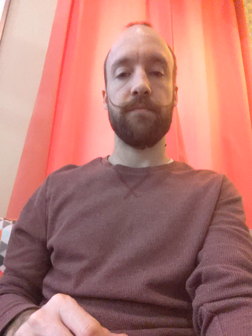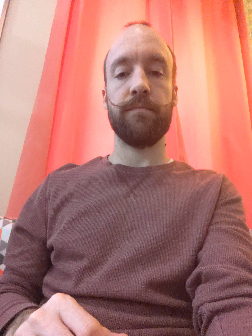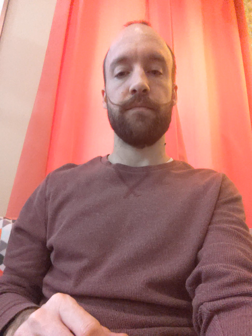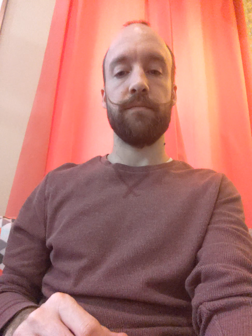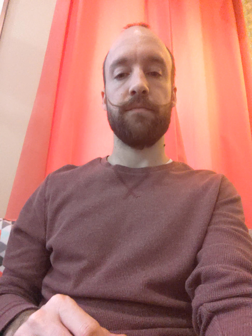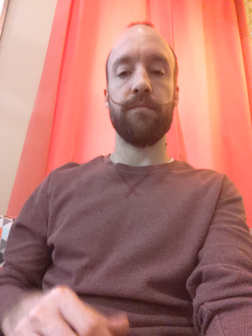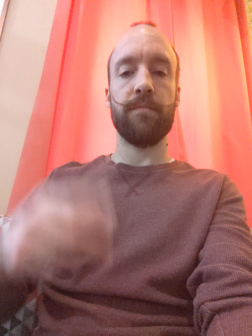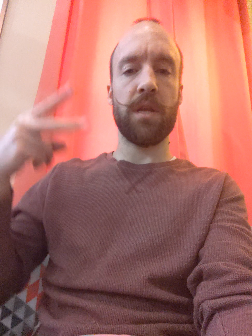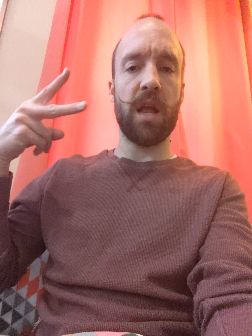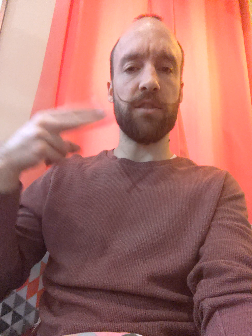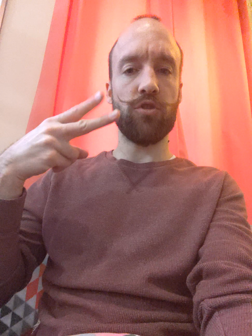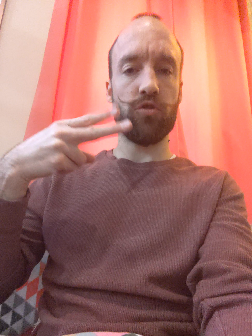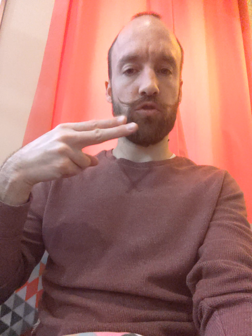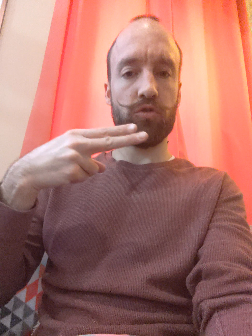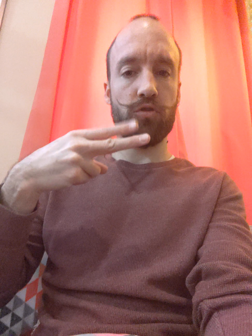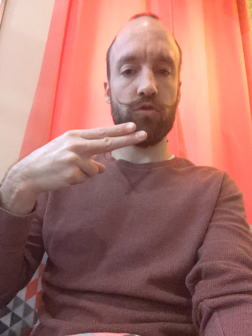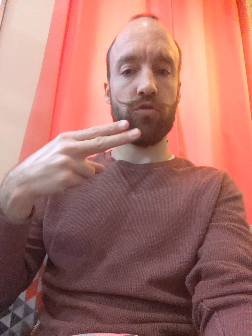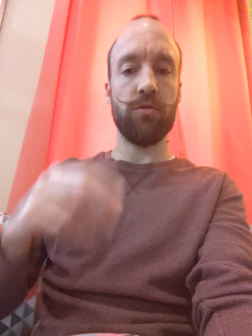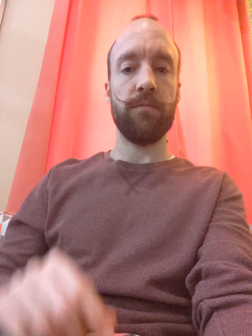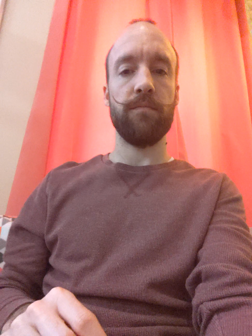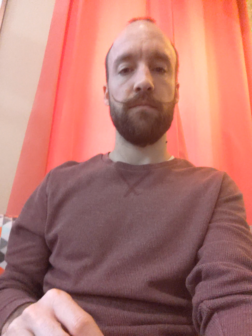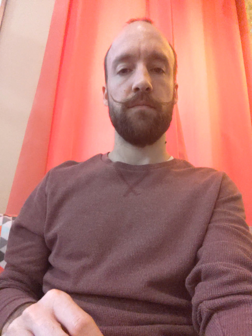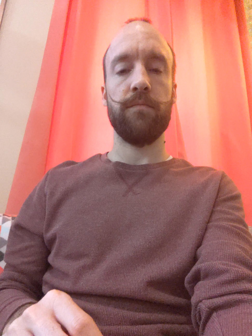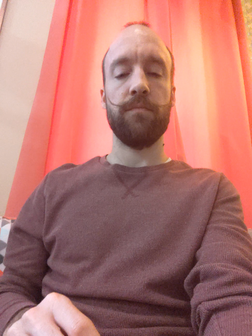scissors